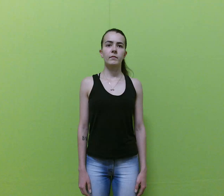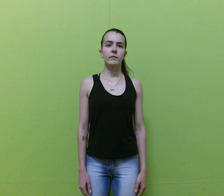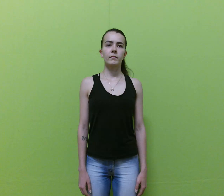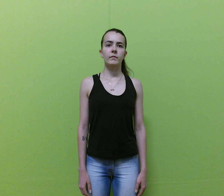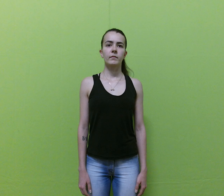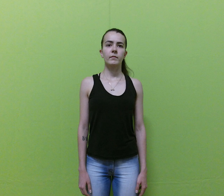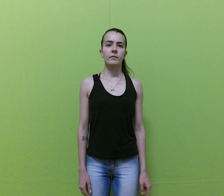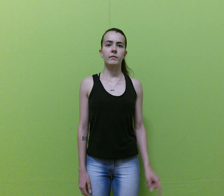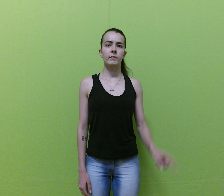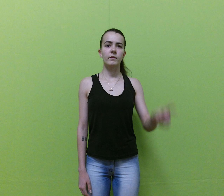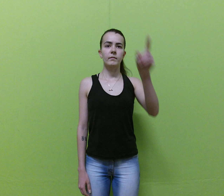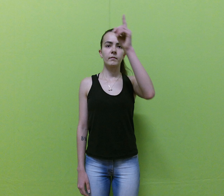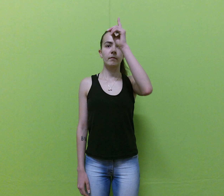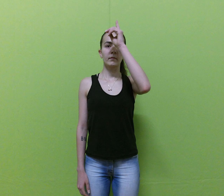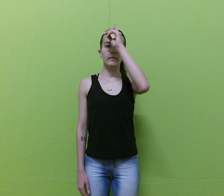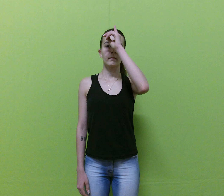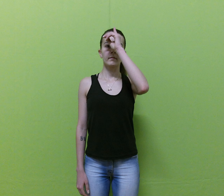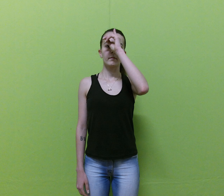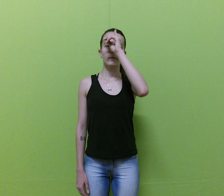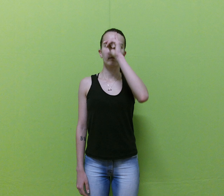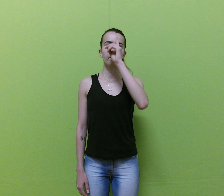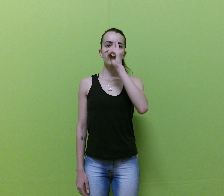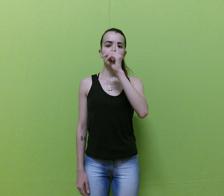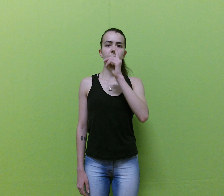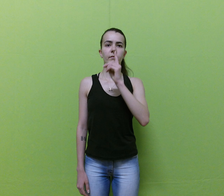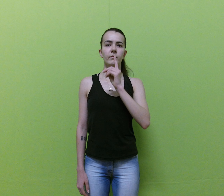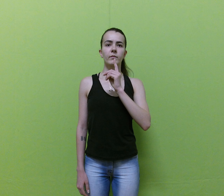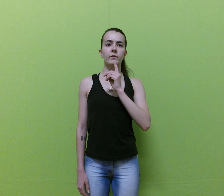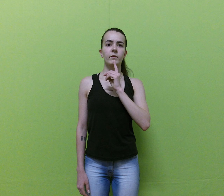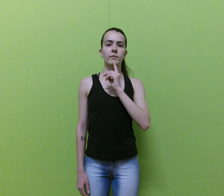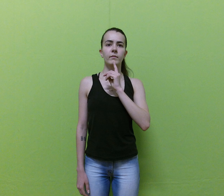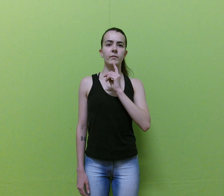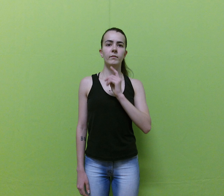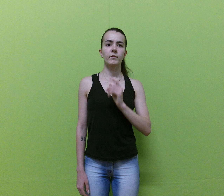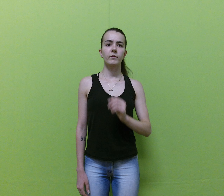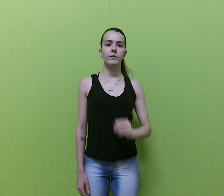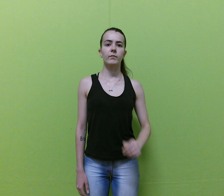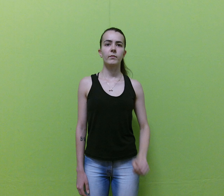amarelo